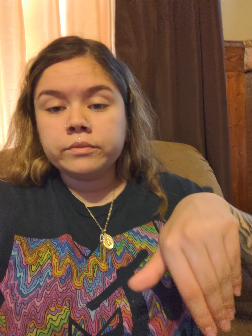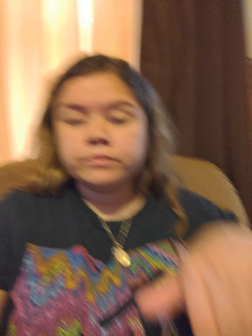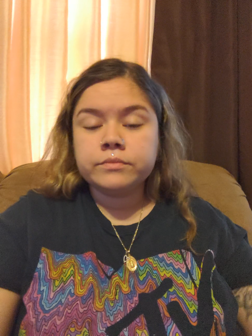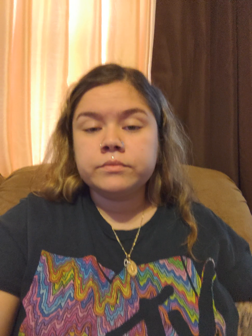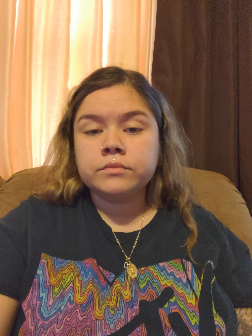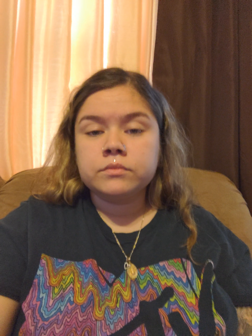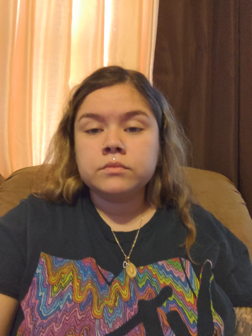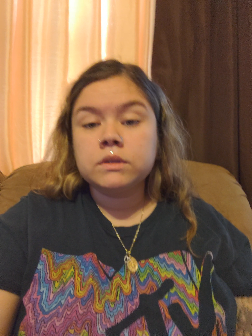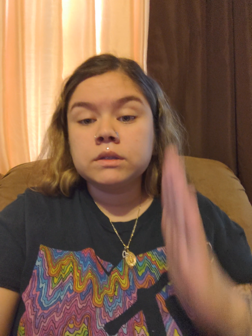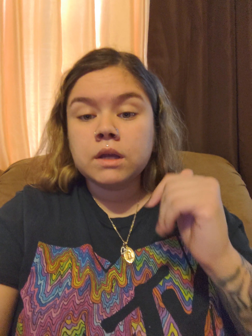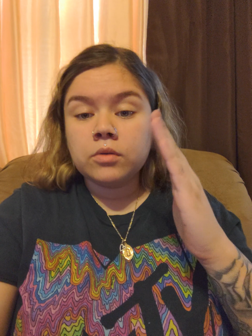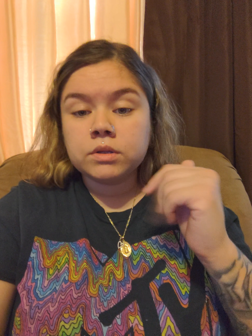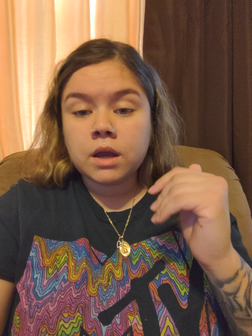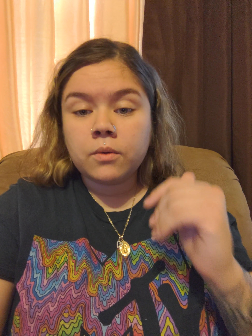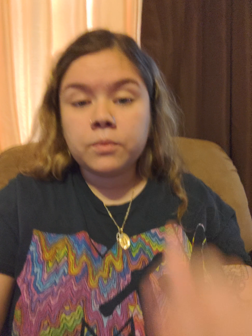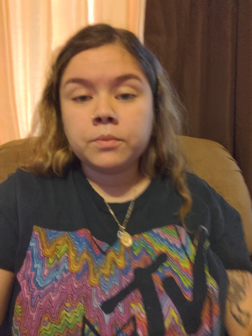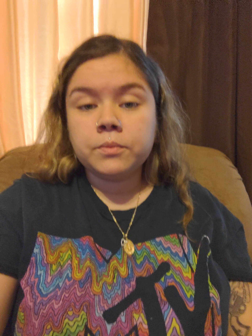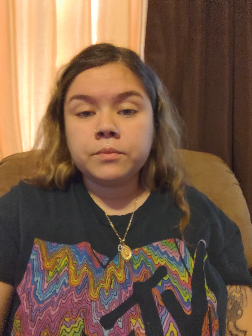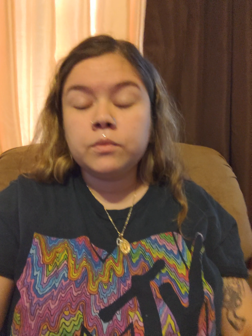downtown